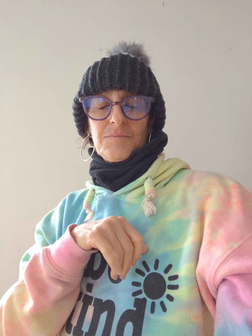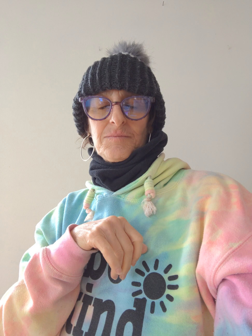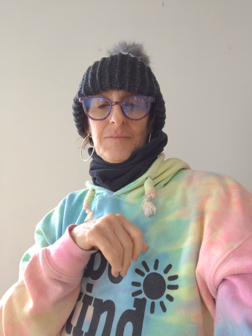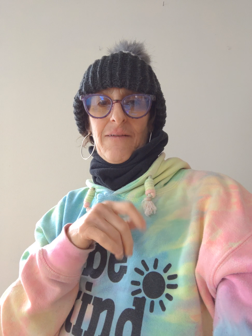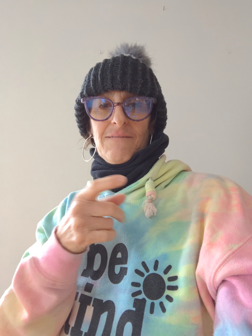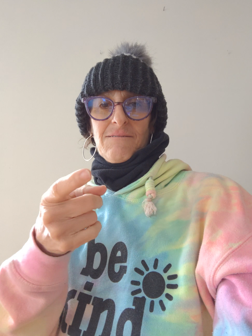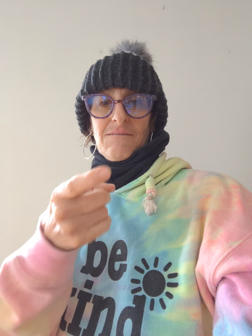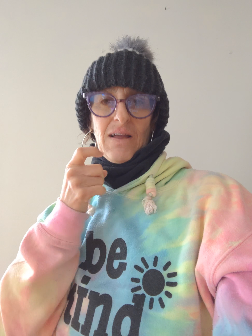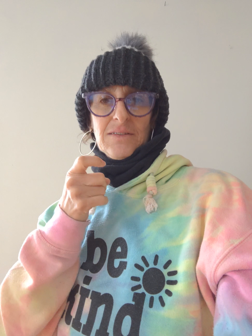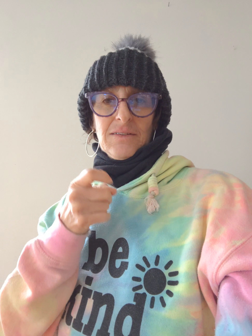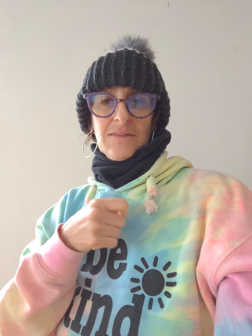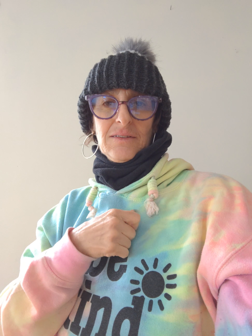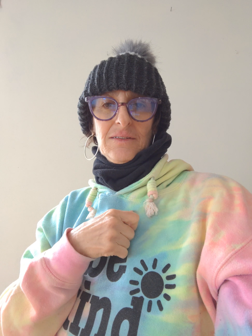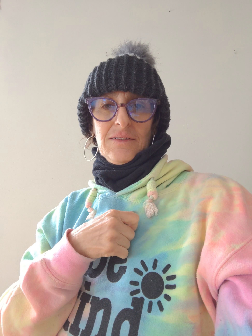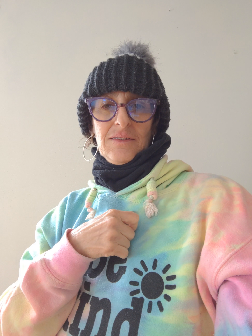fast